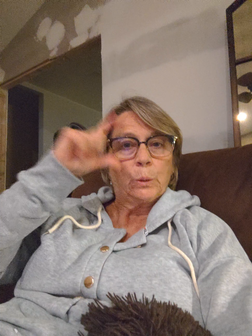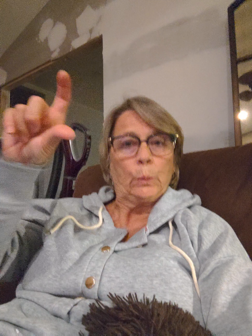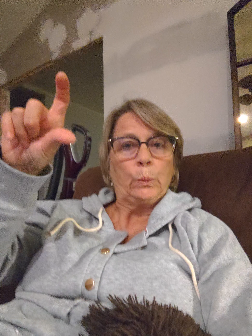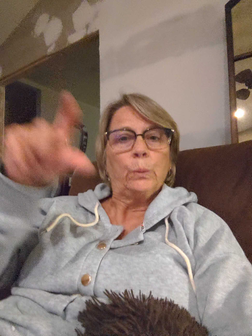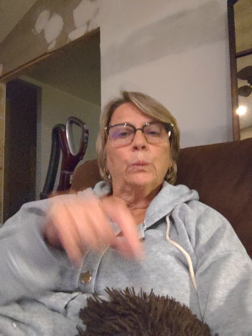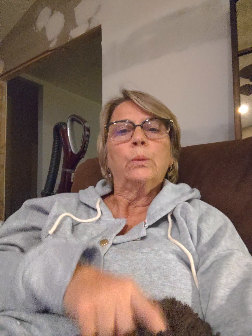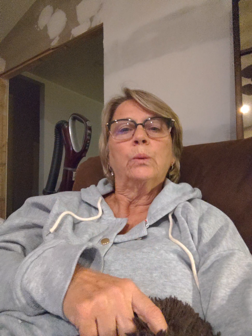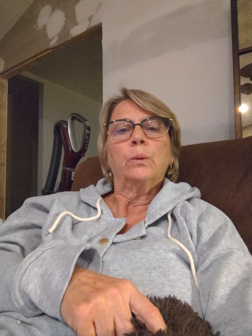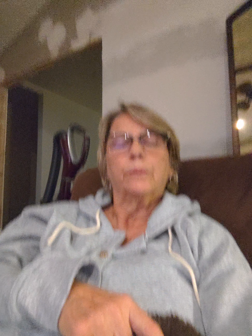moon